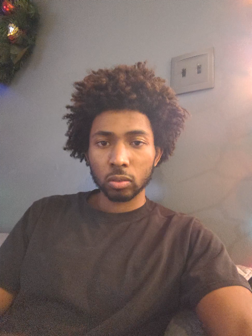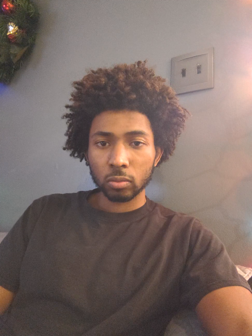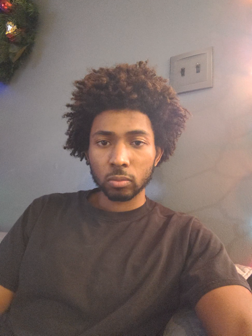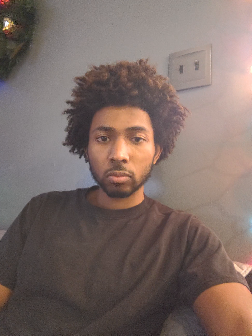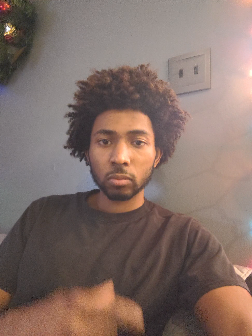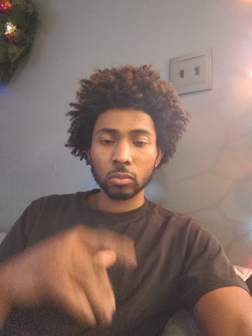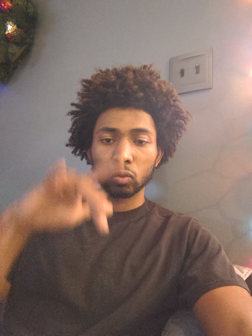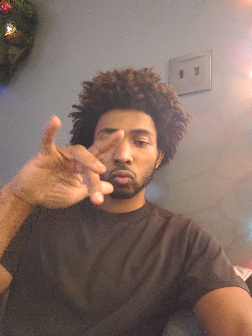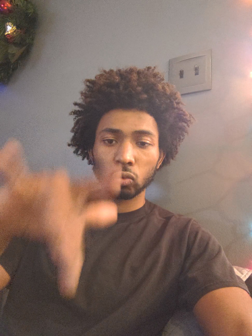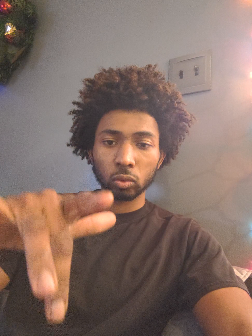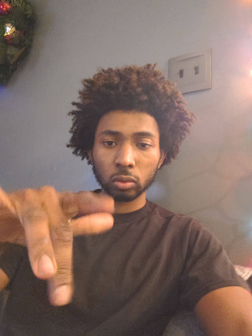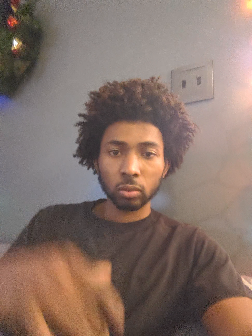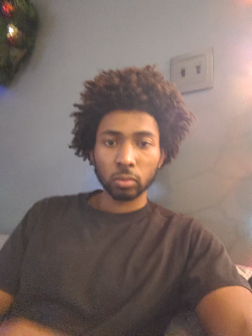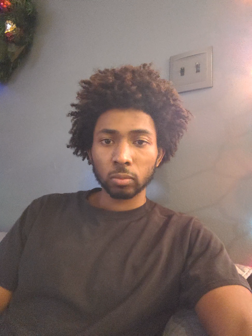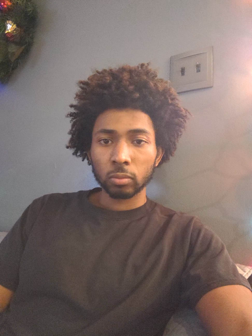touch